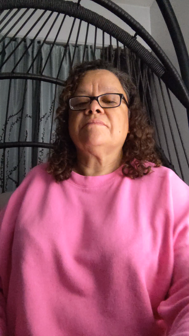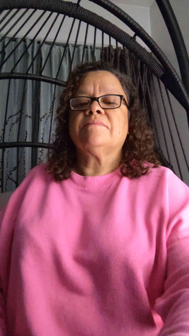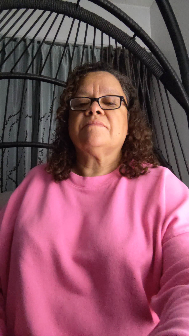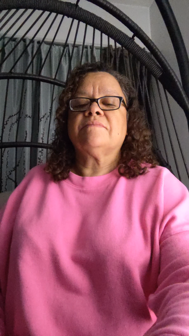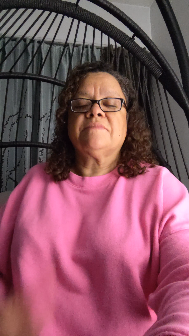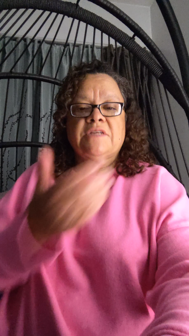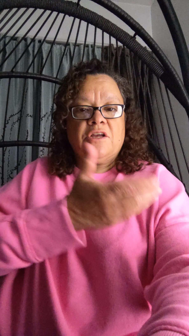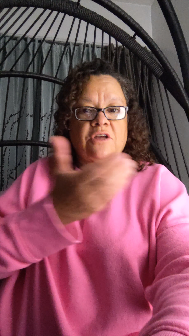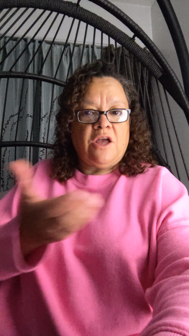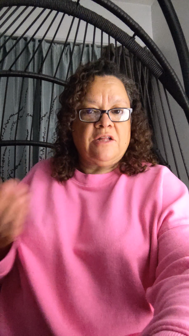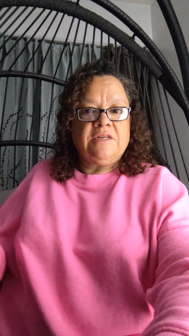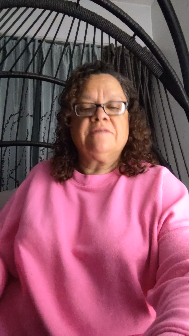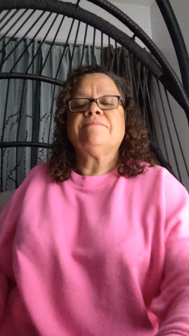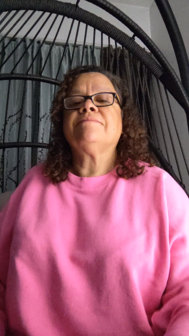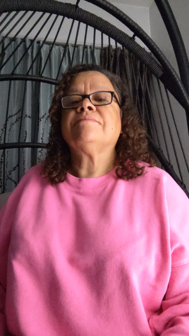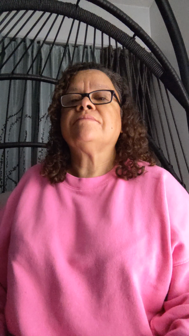carry